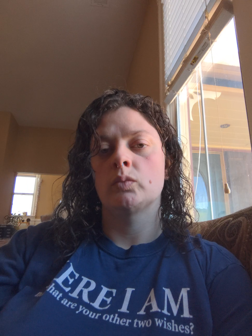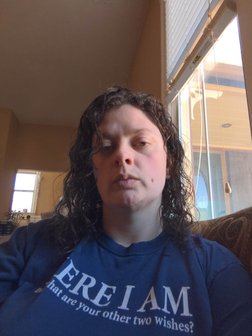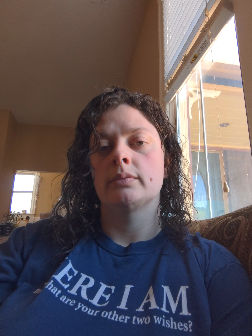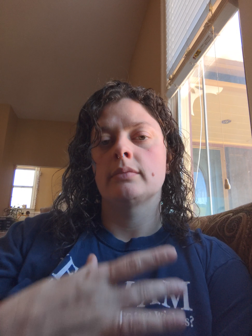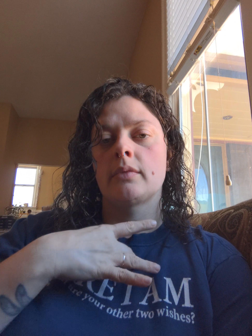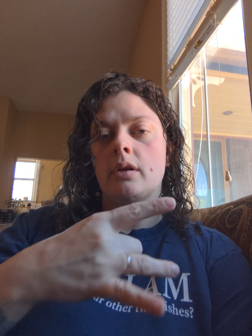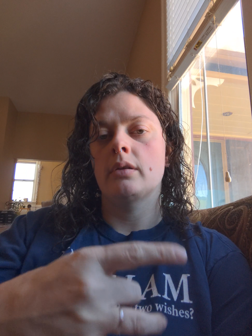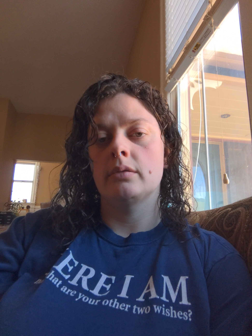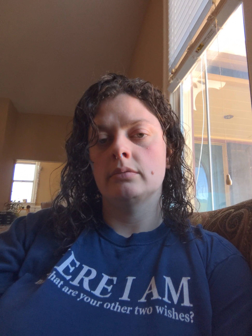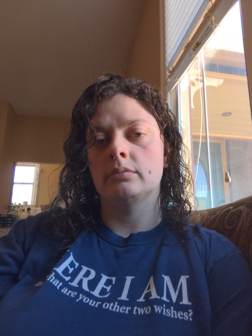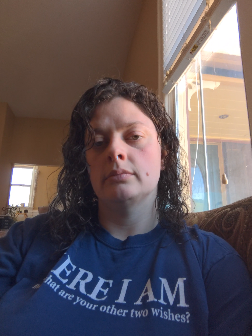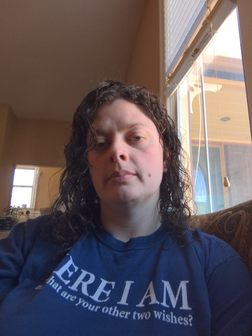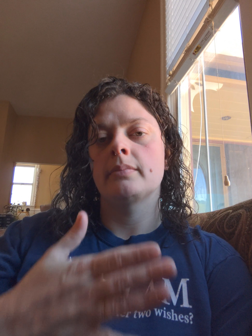like